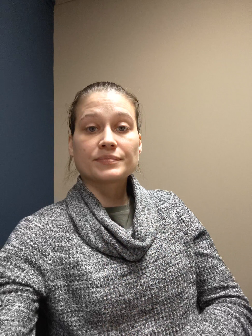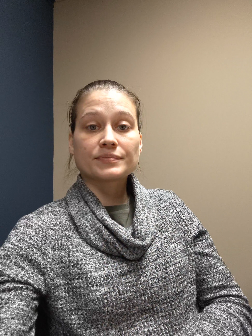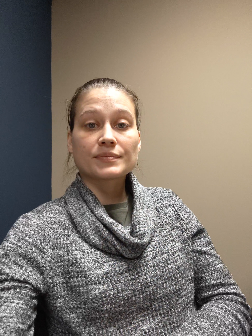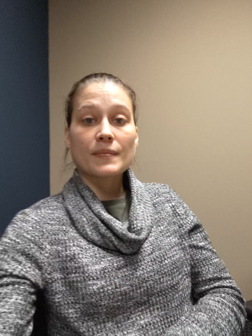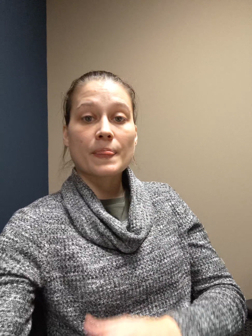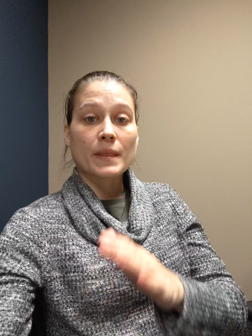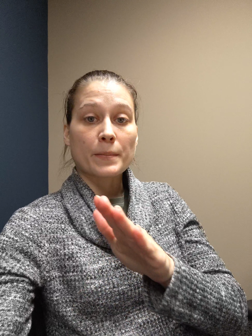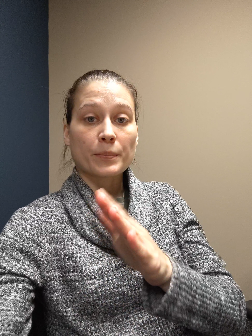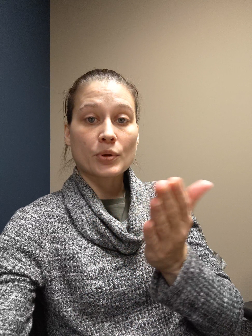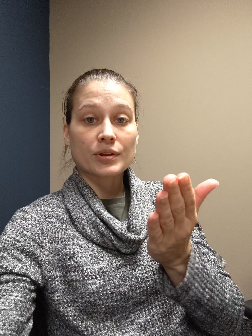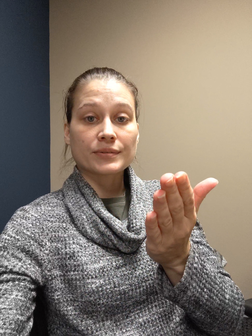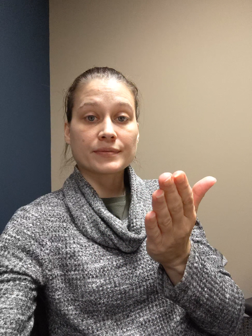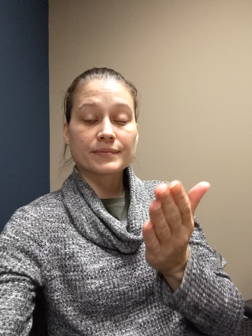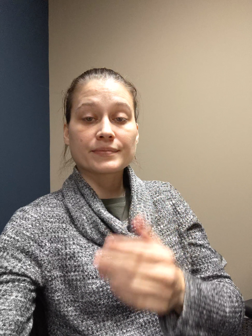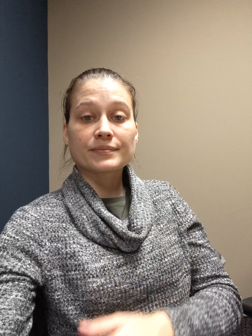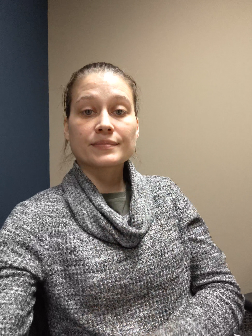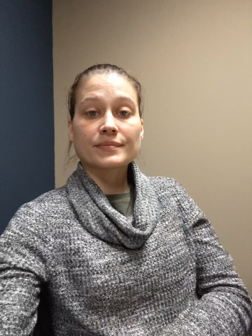book